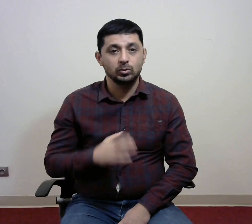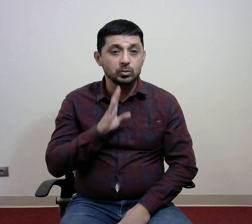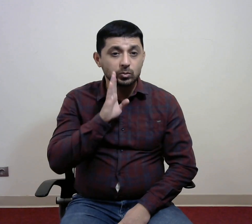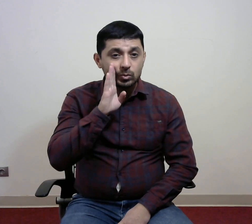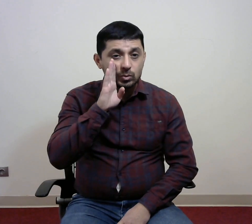səhər